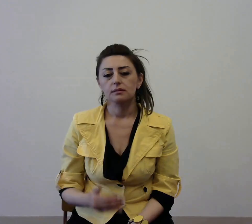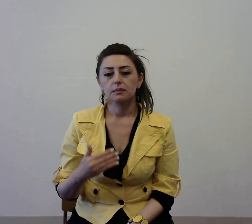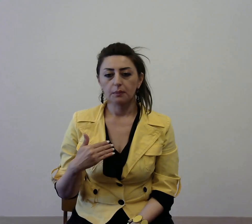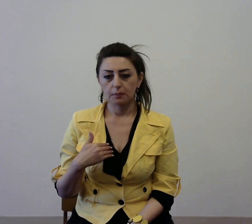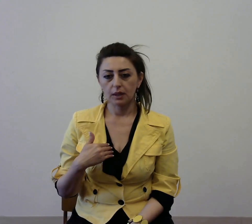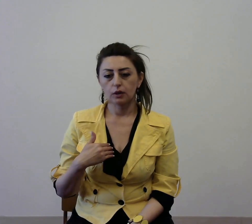mən